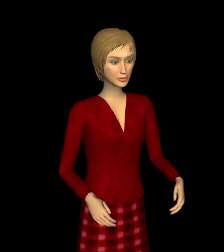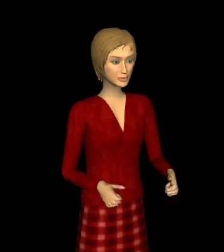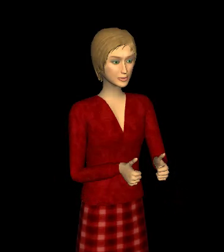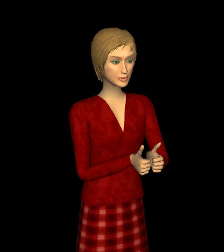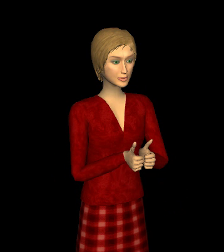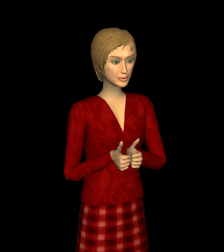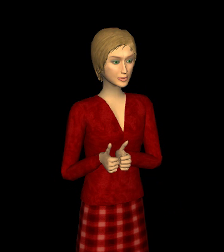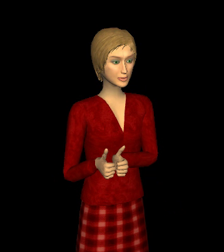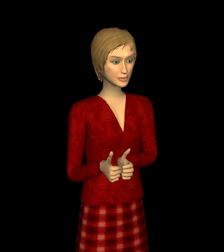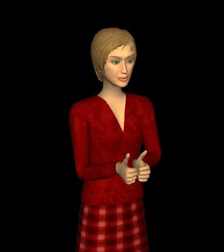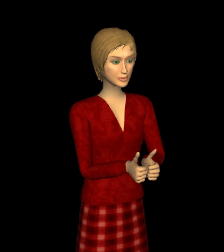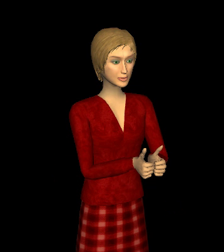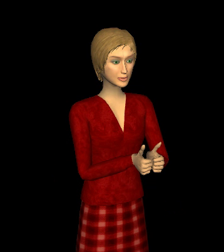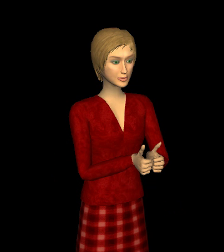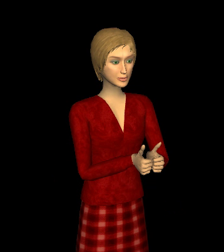معا